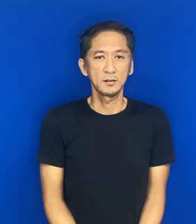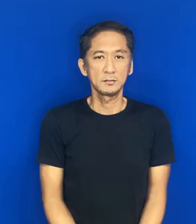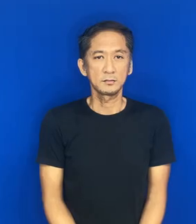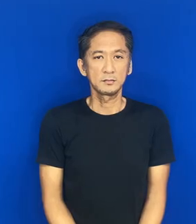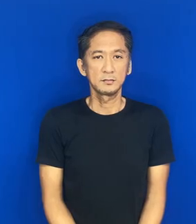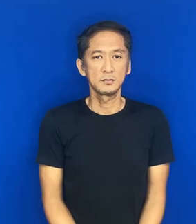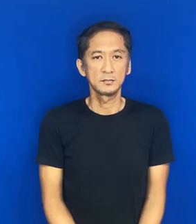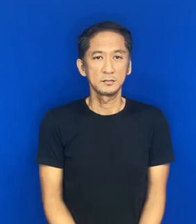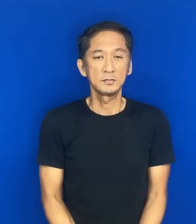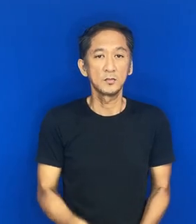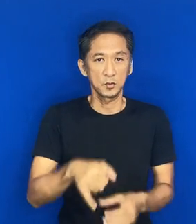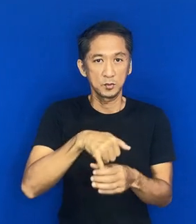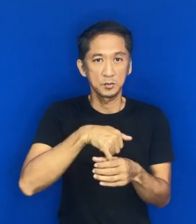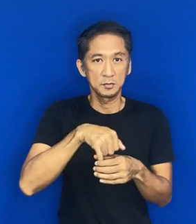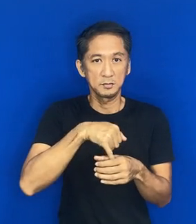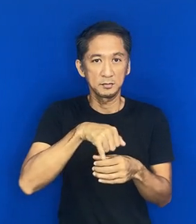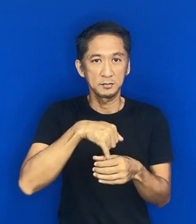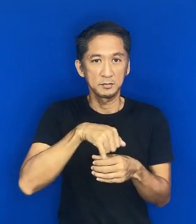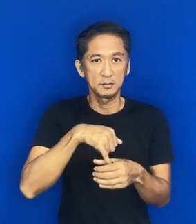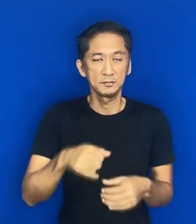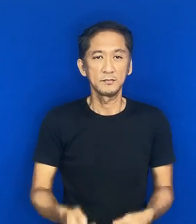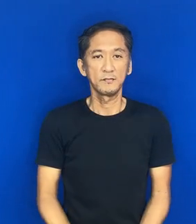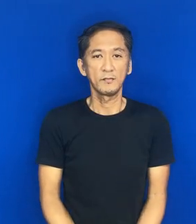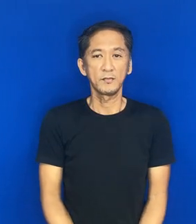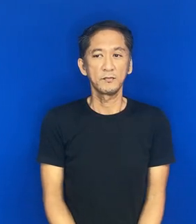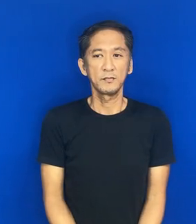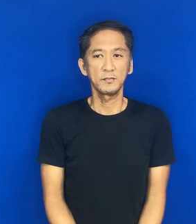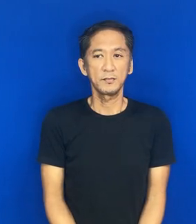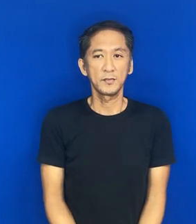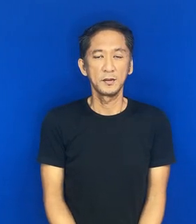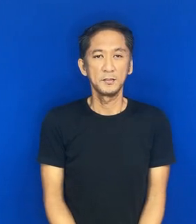juice